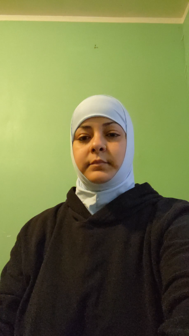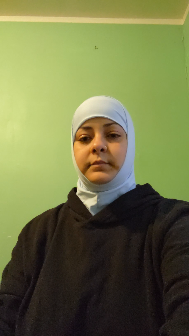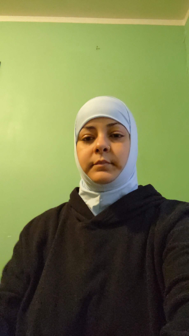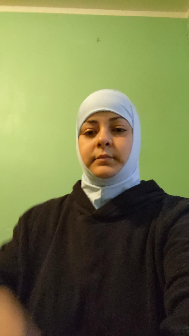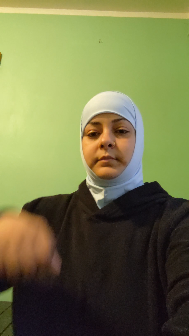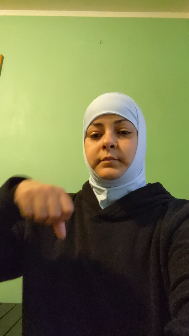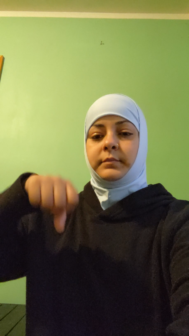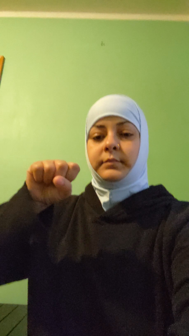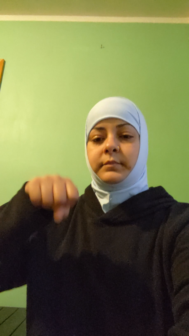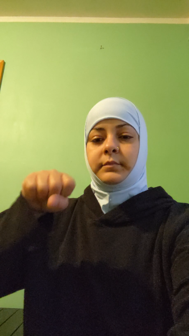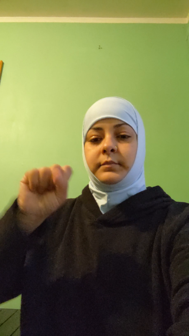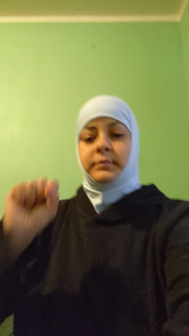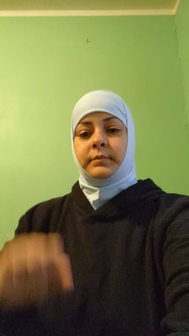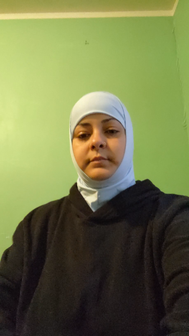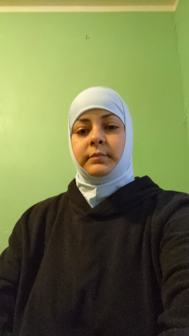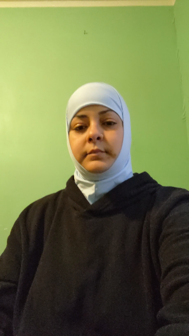motorcycle